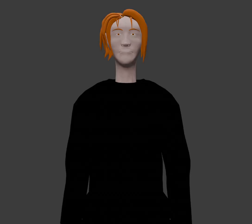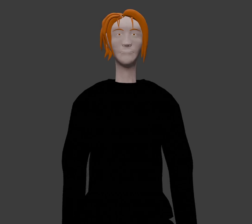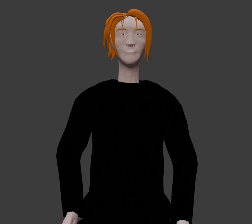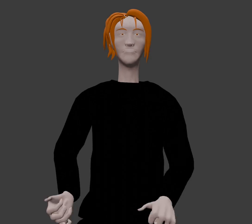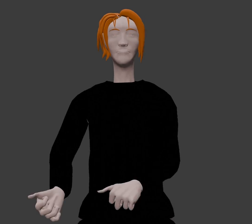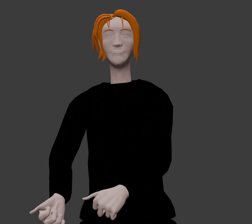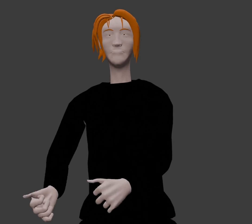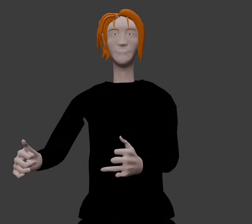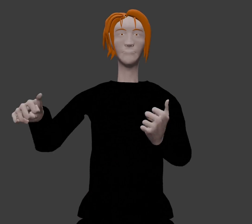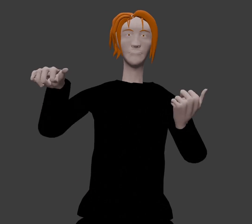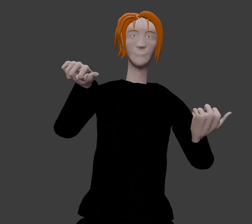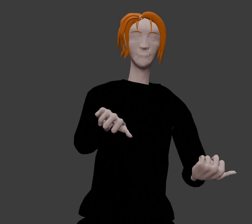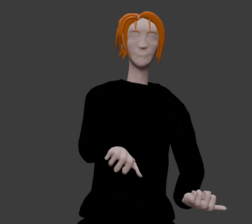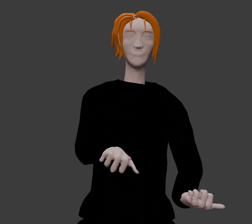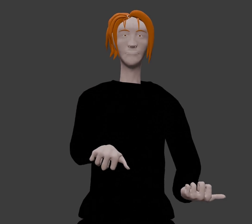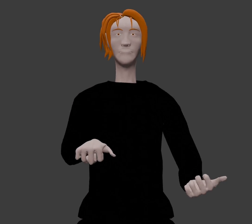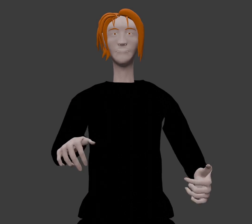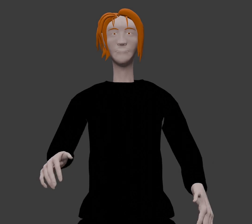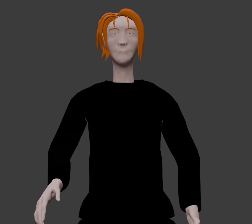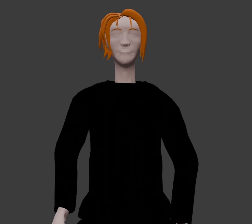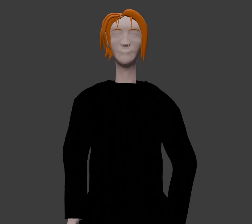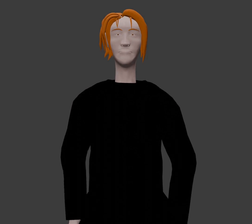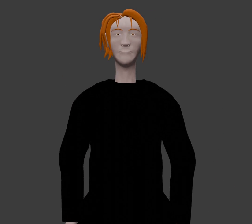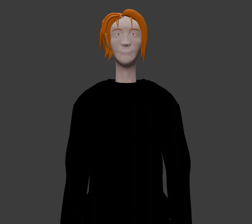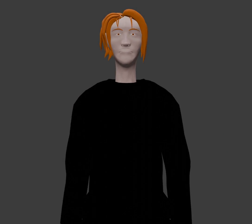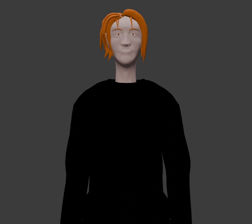Baptism